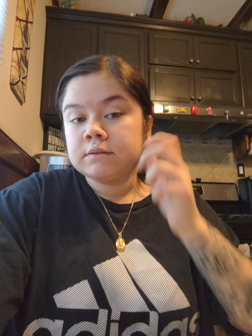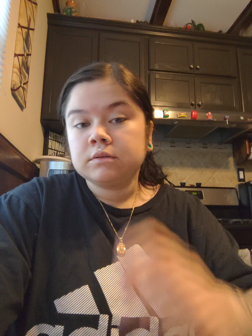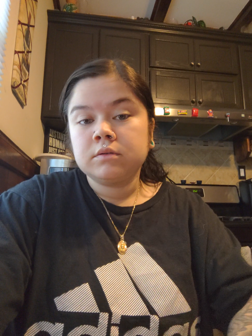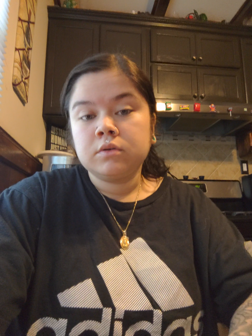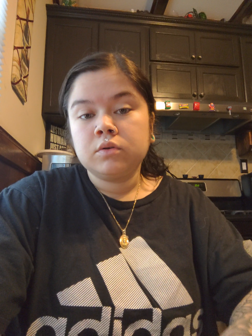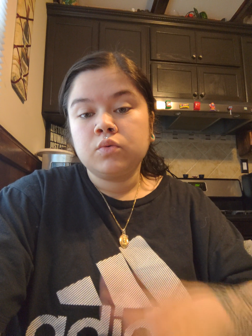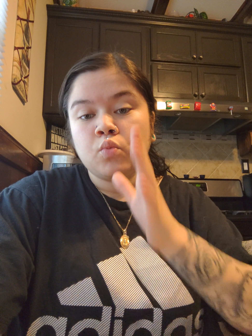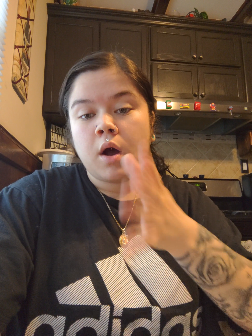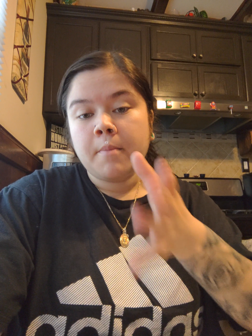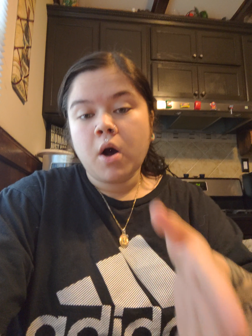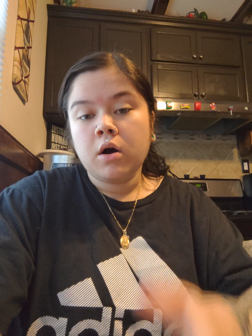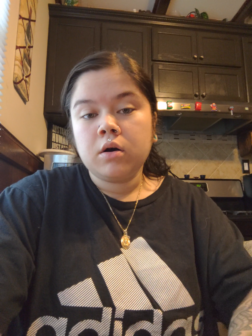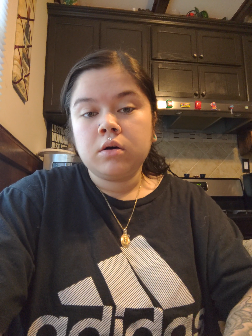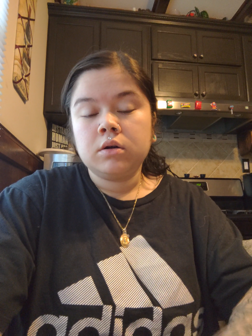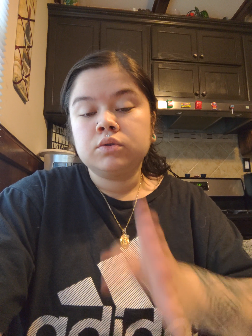grandma